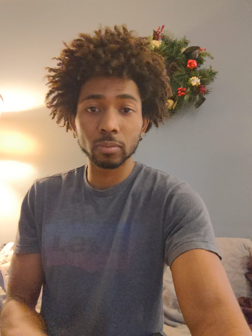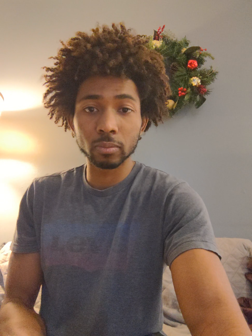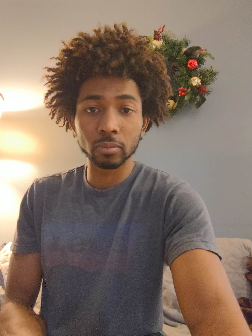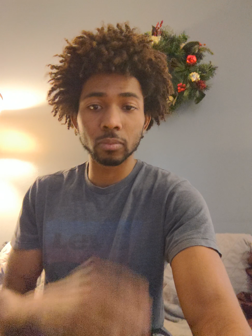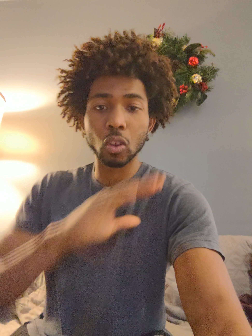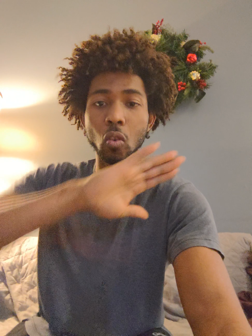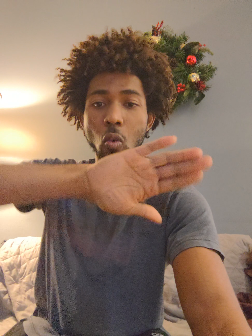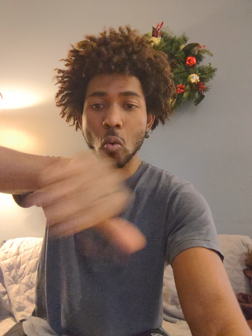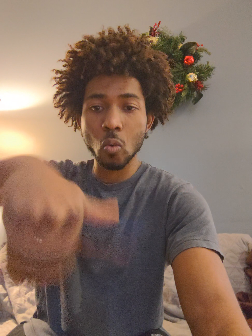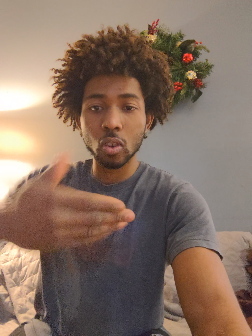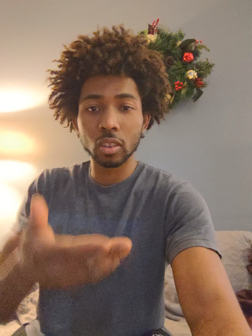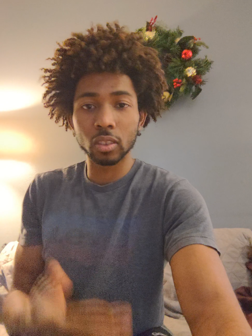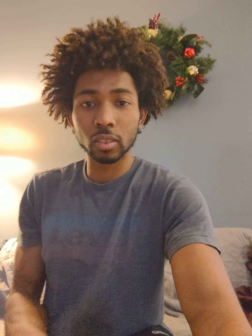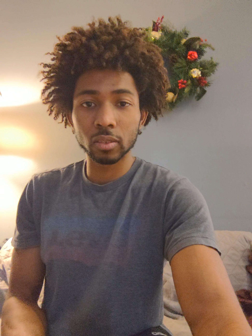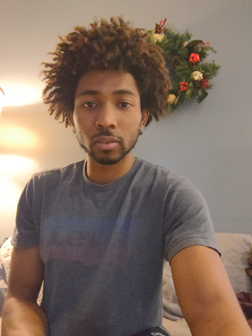all